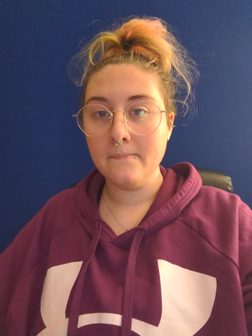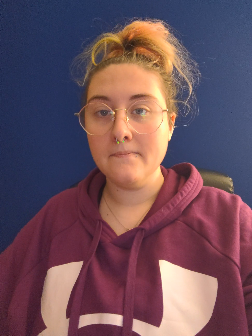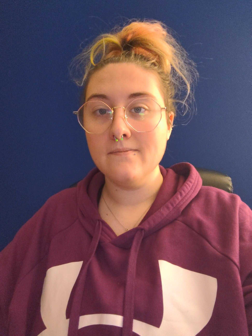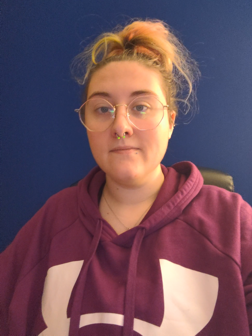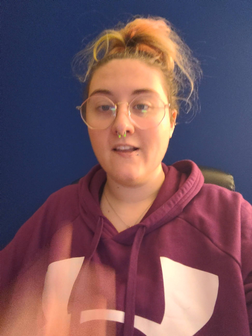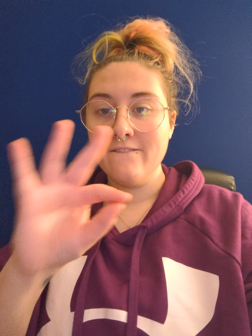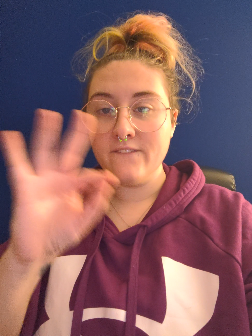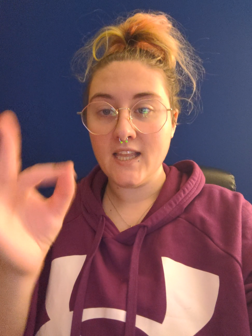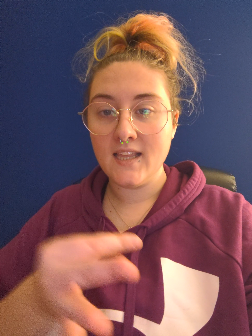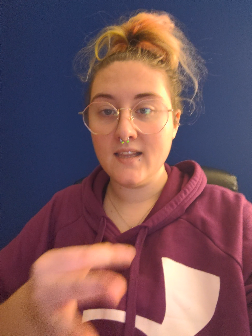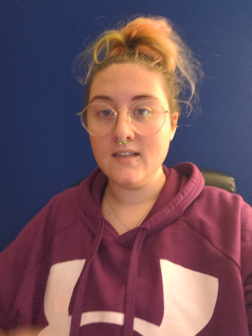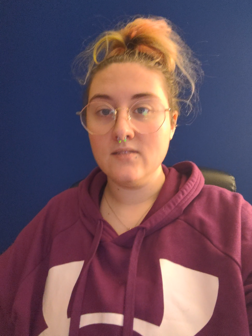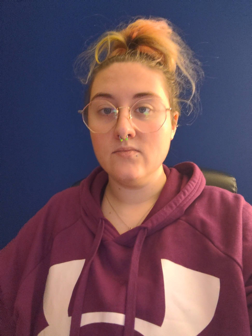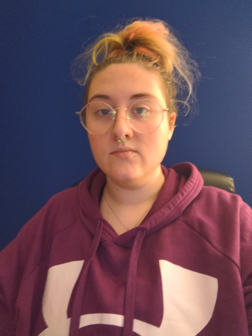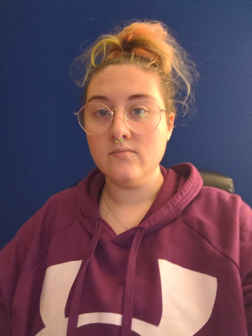feet